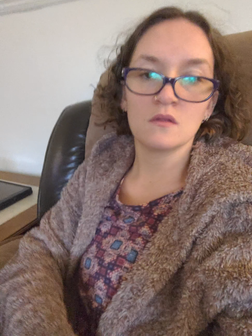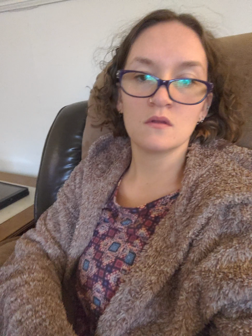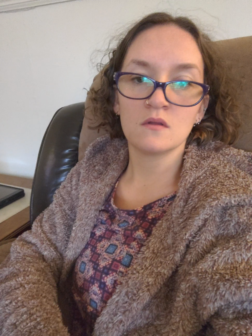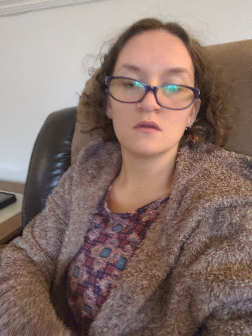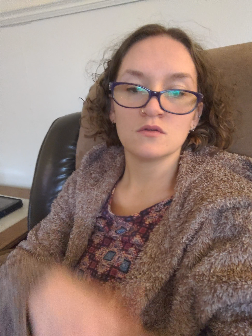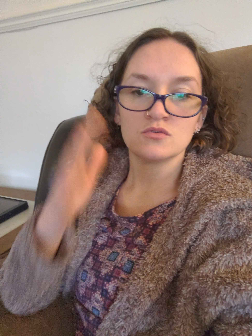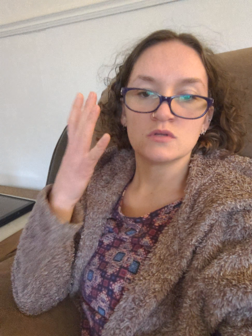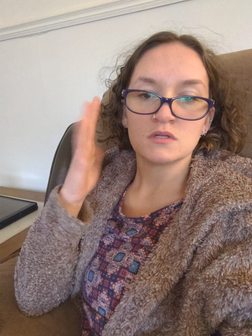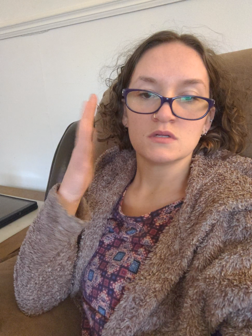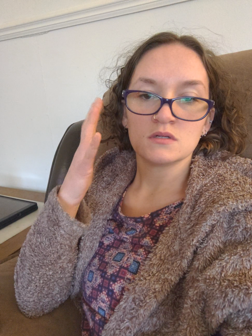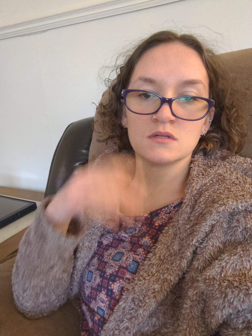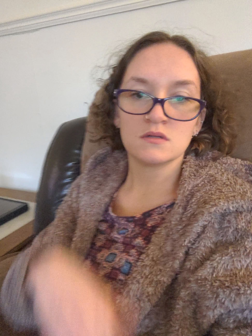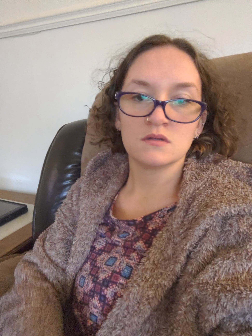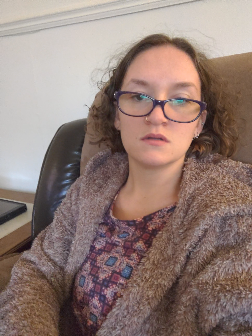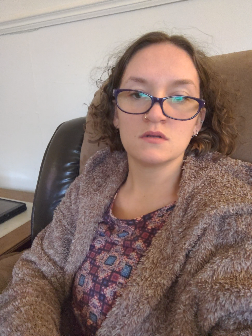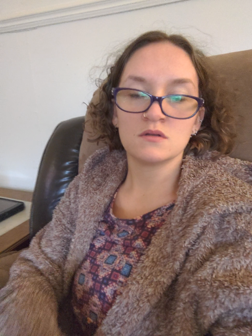tree